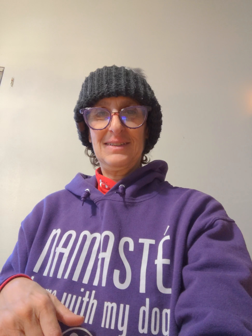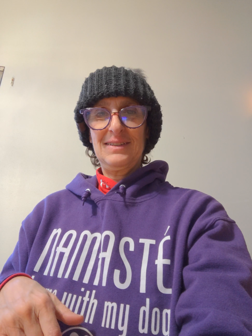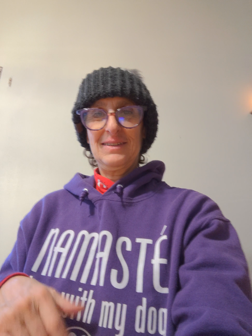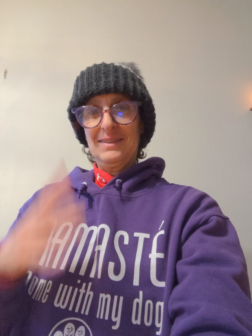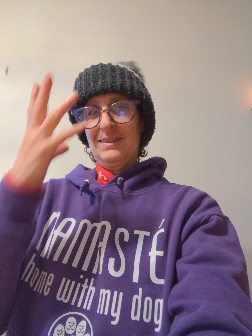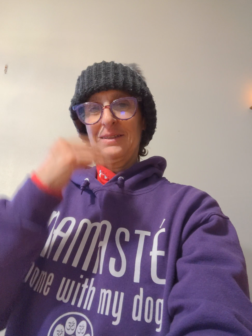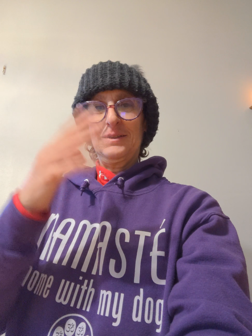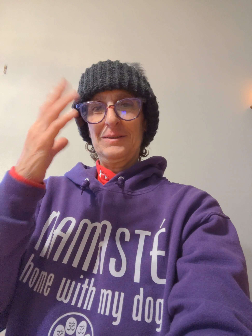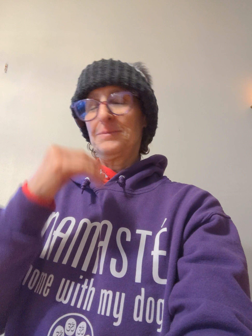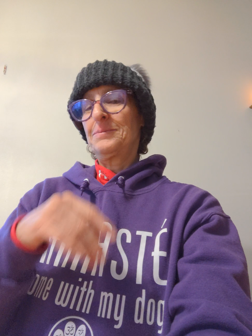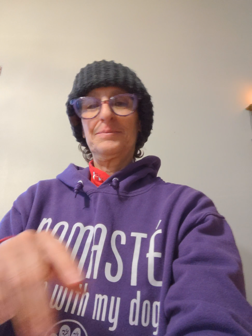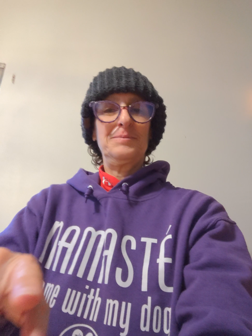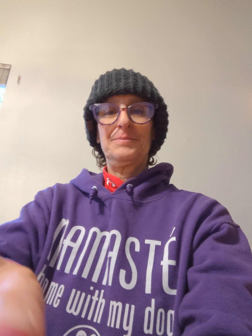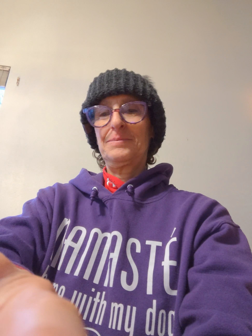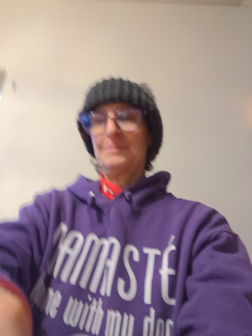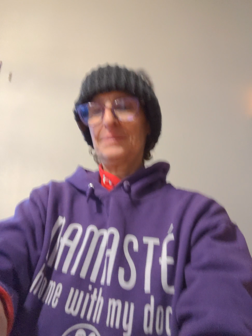sleepy